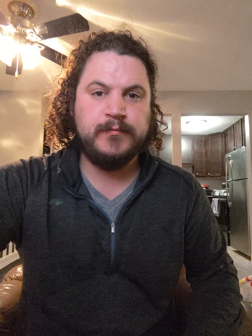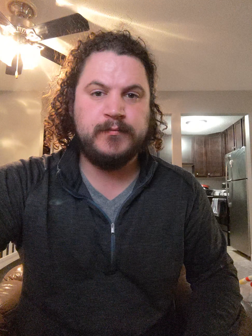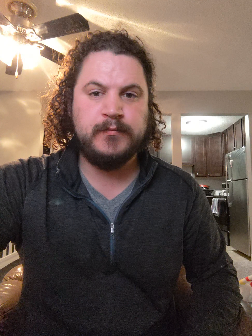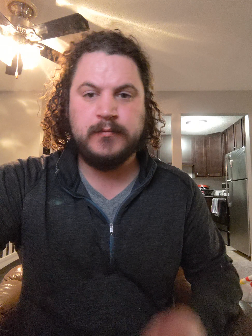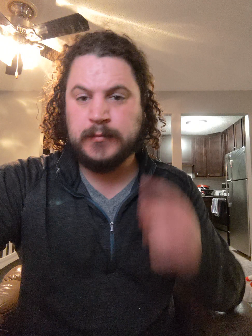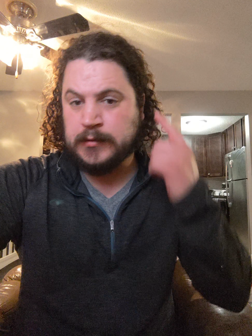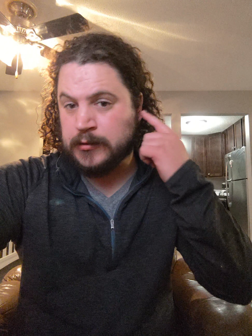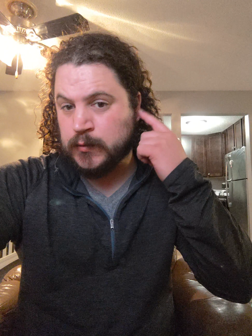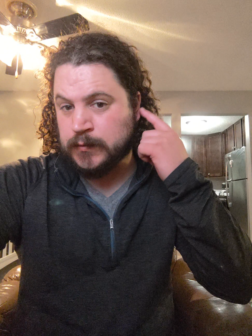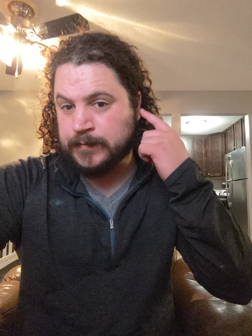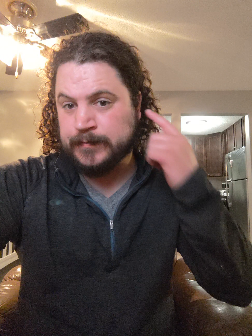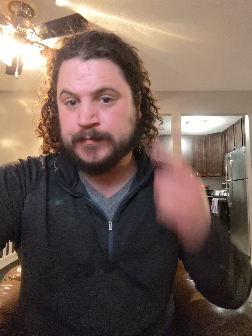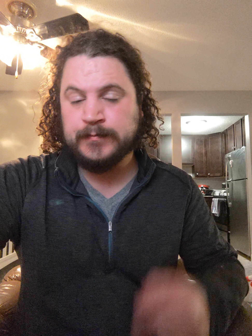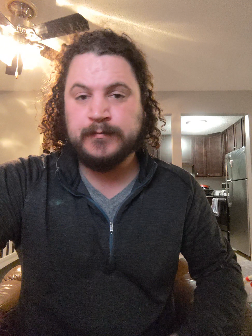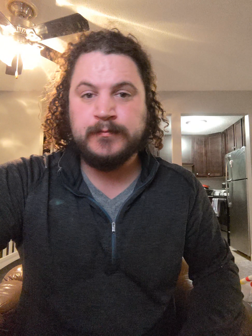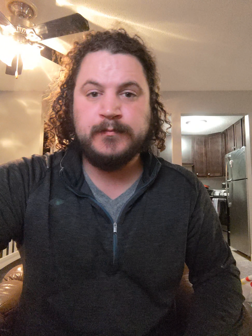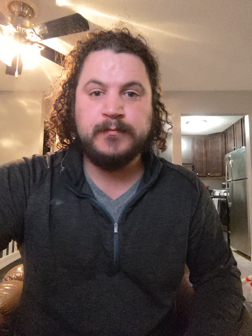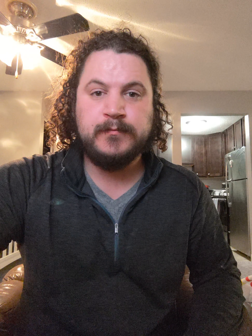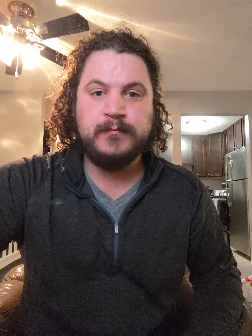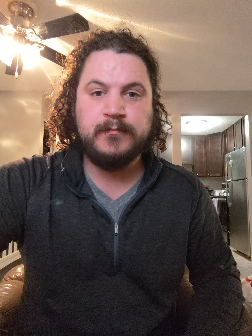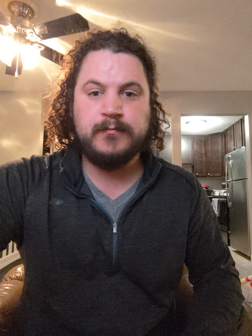ear